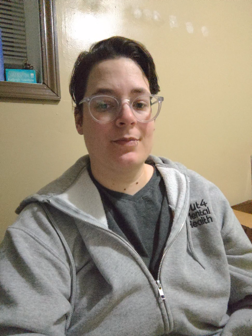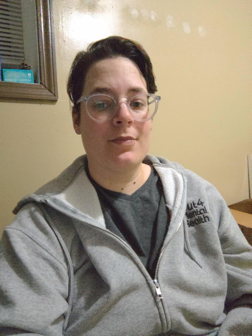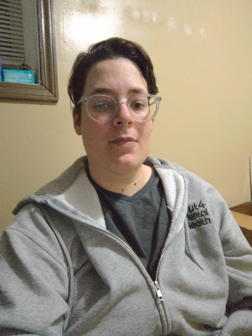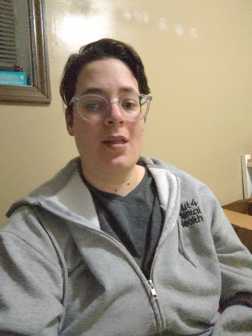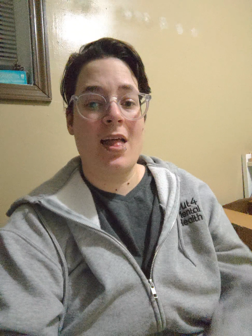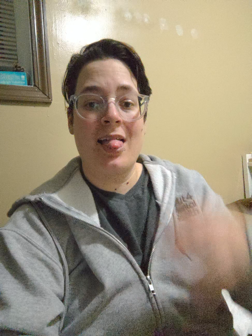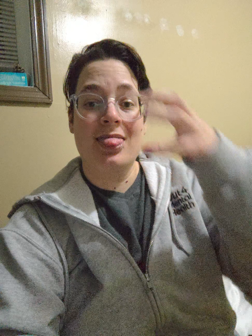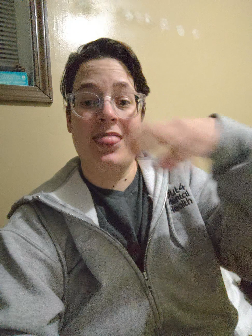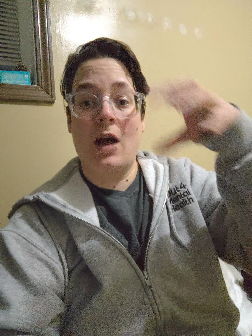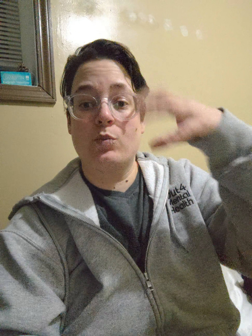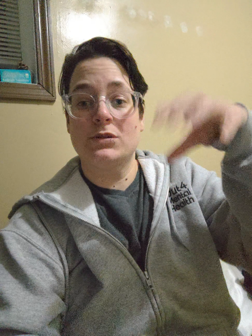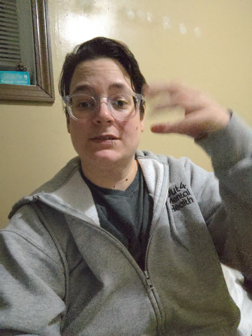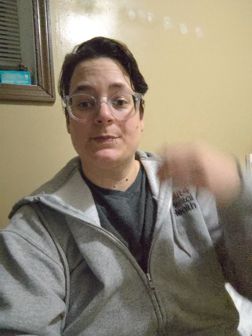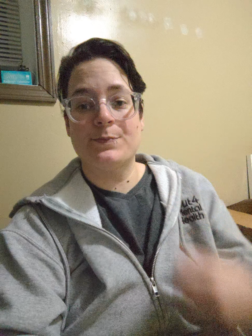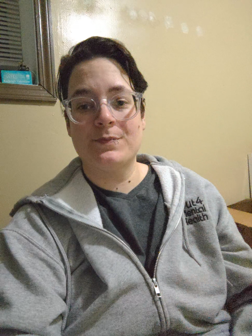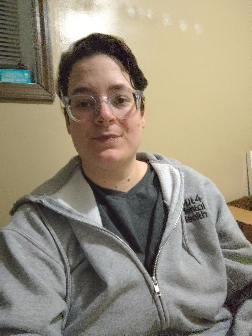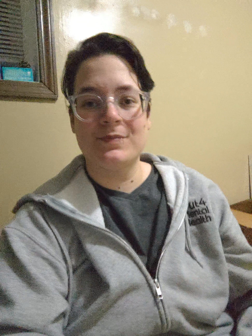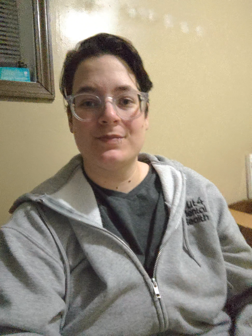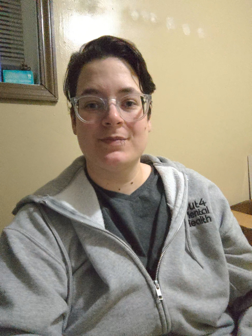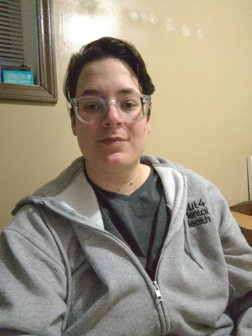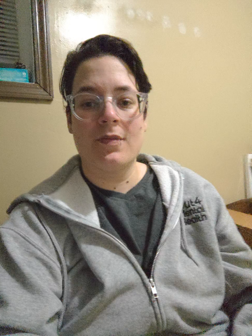cloud